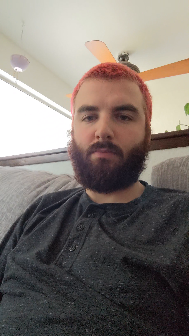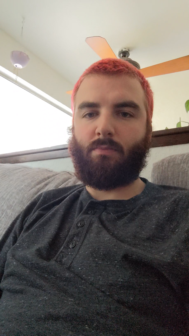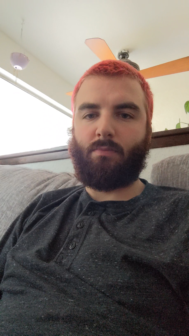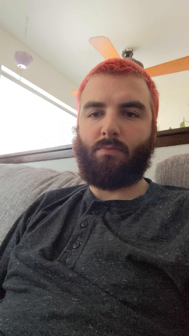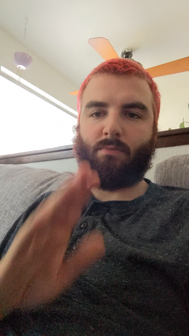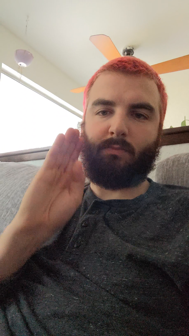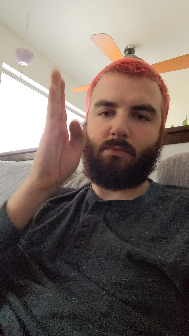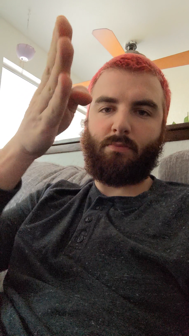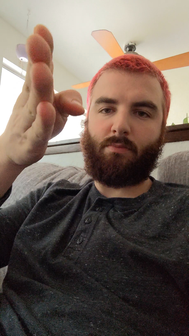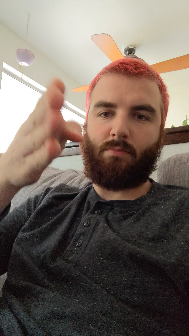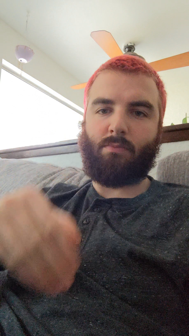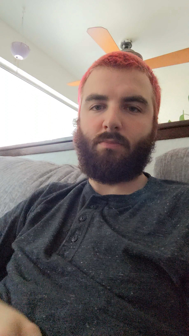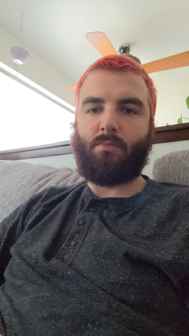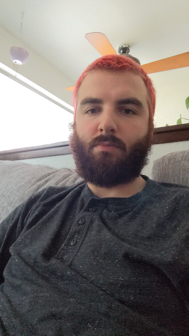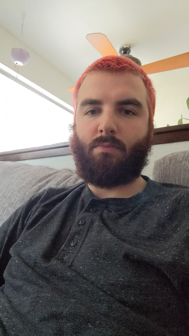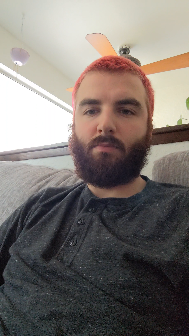over